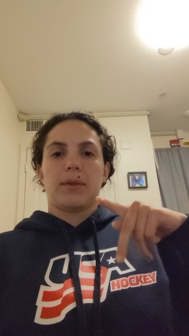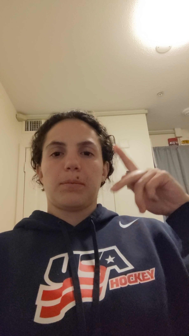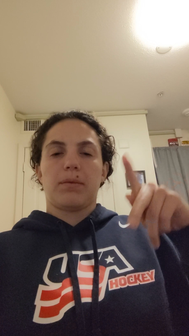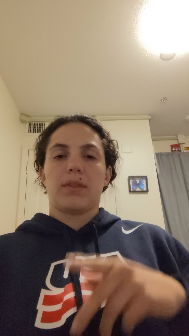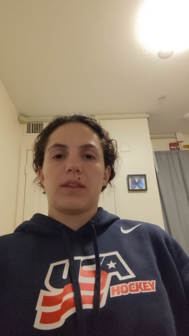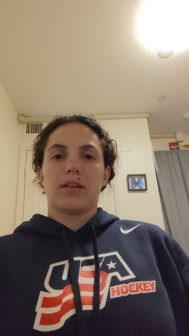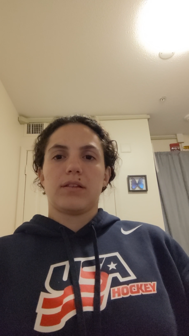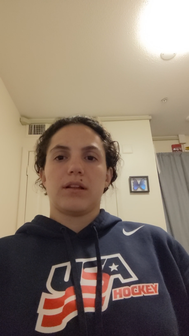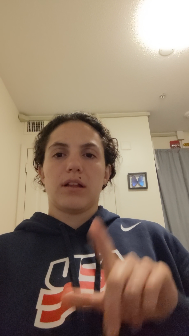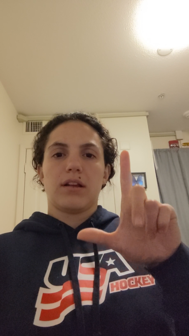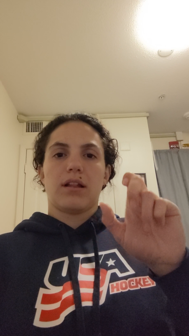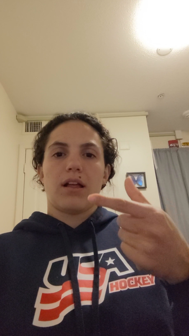leg